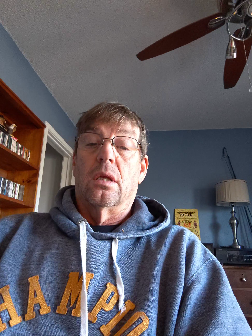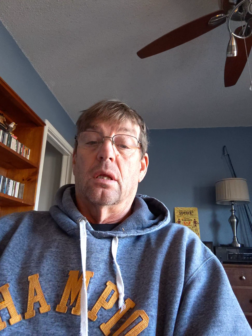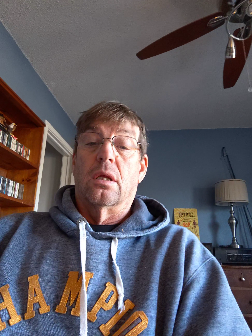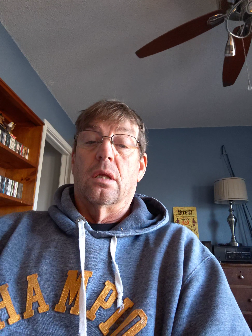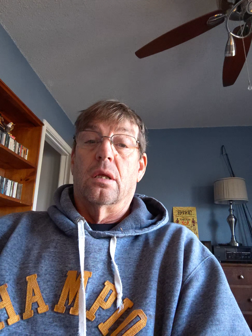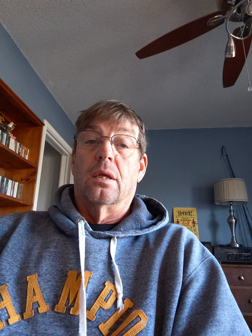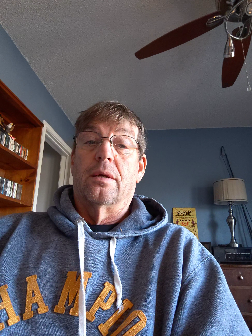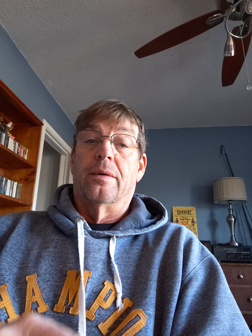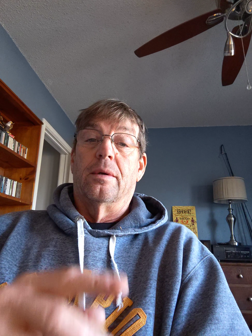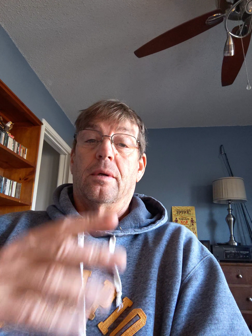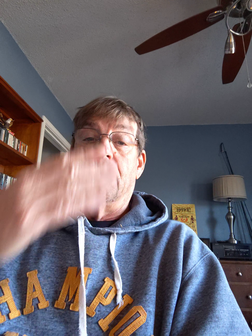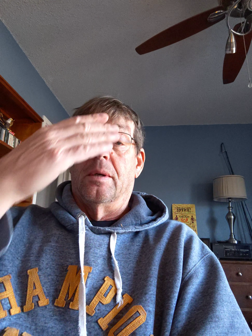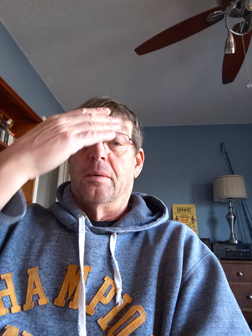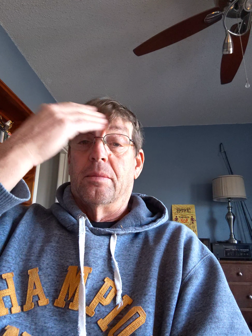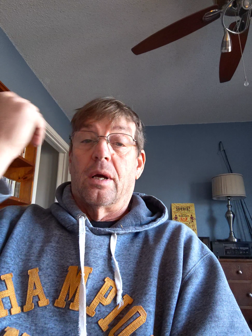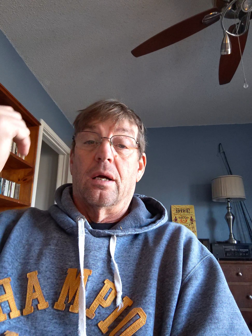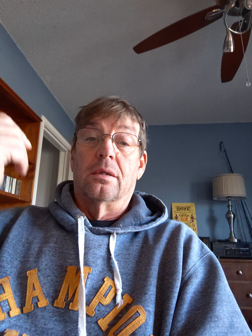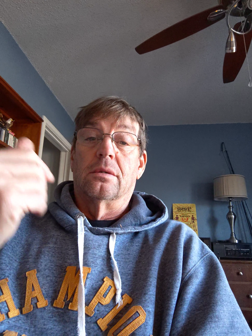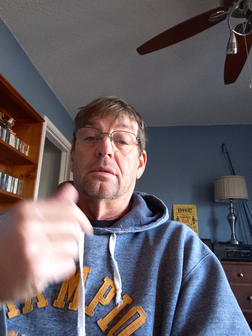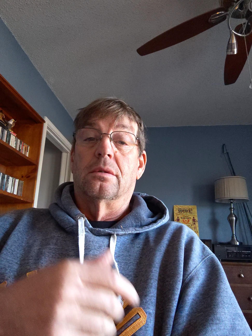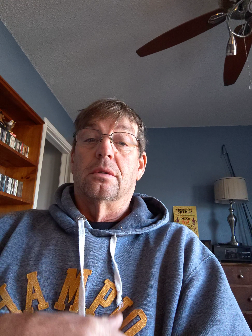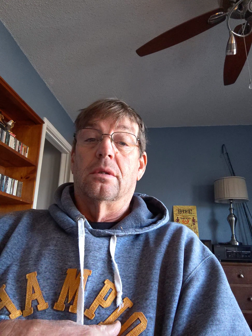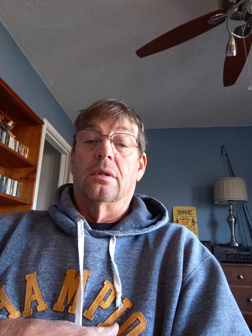because